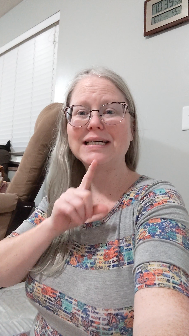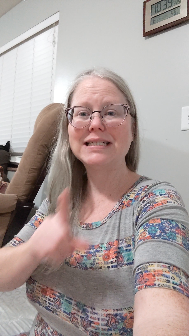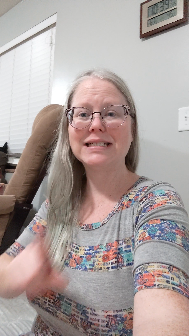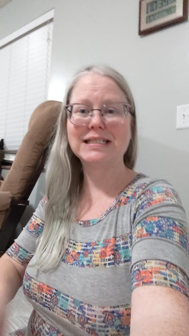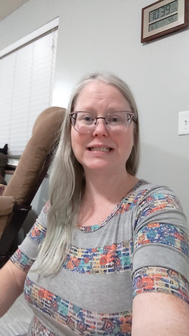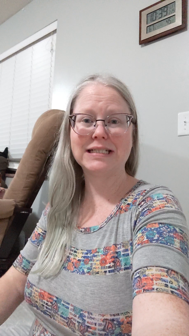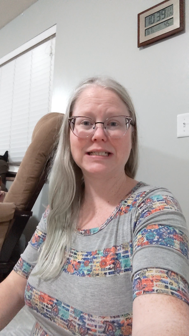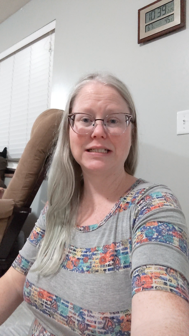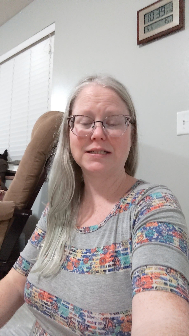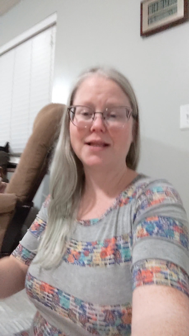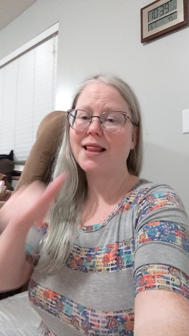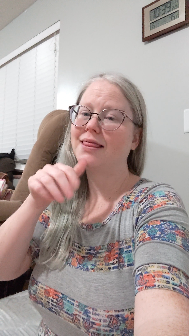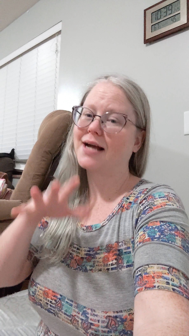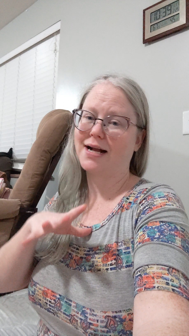lady